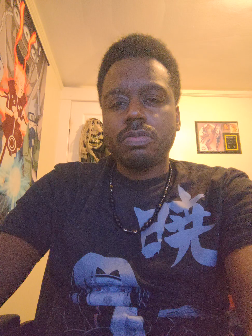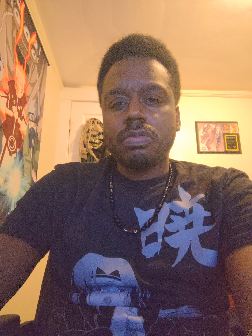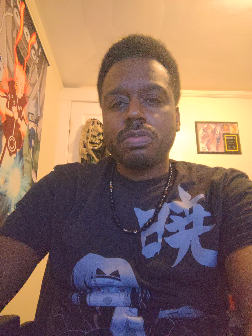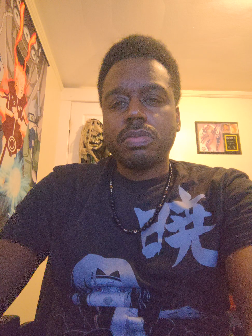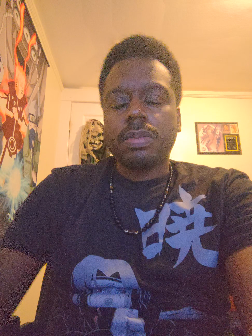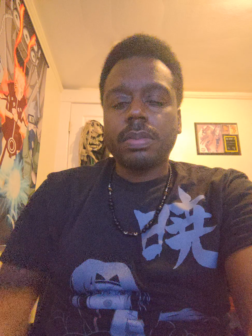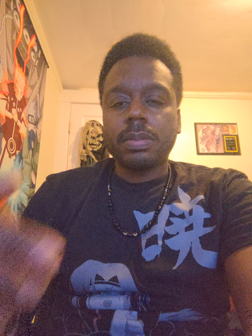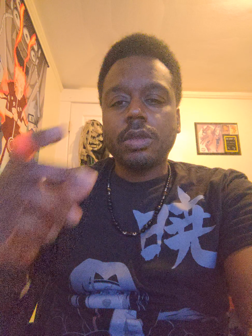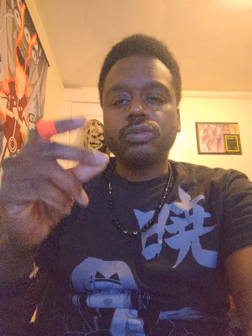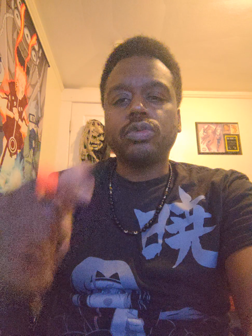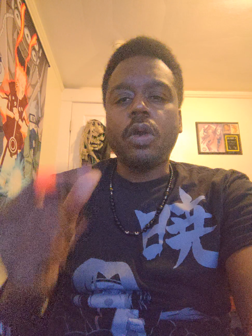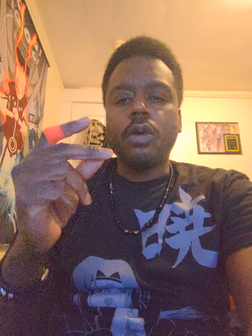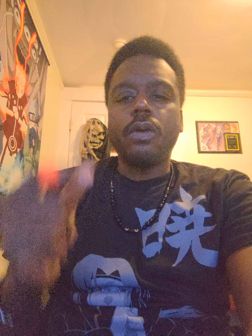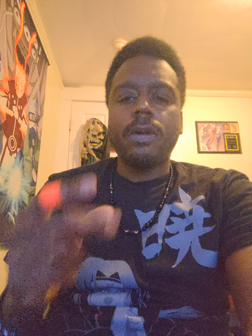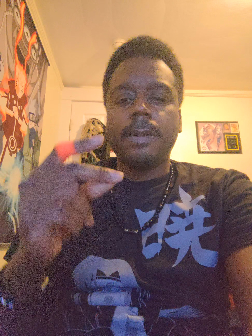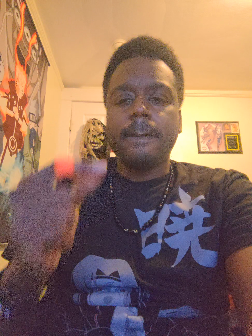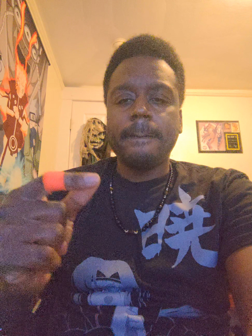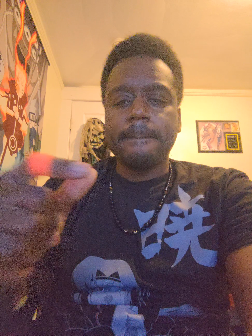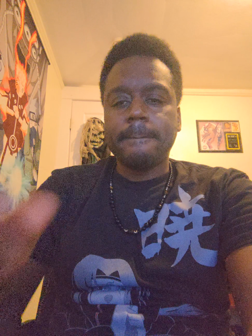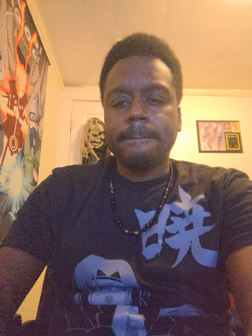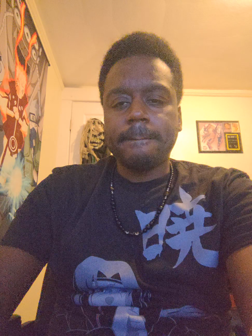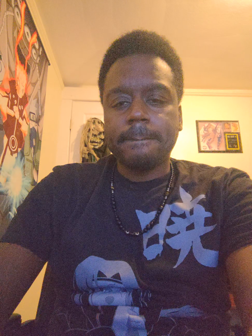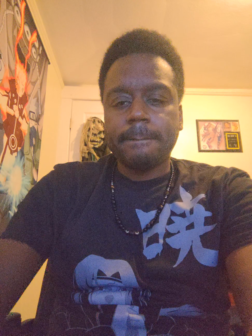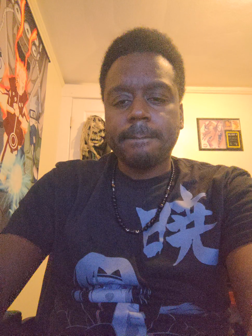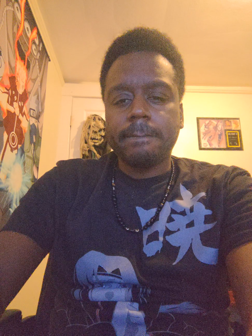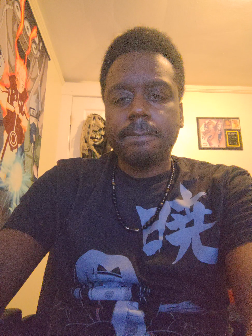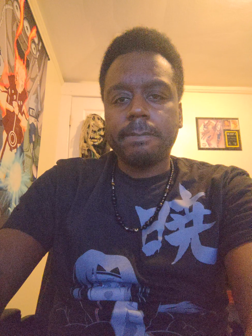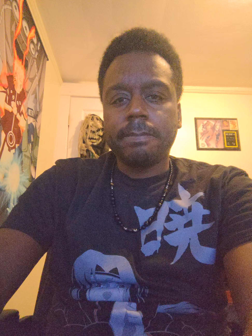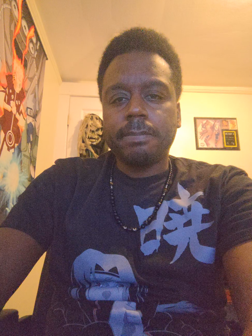dog